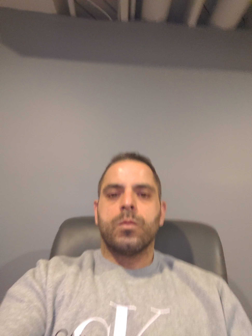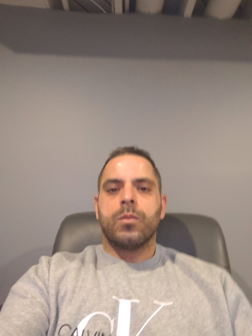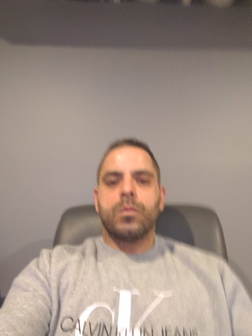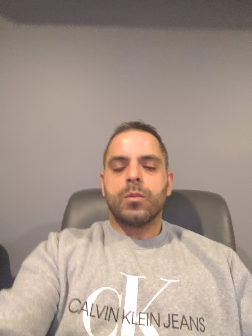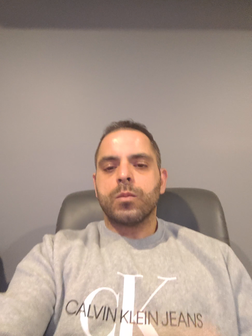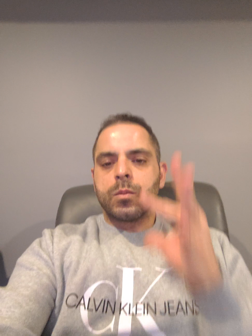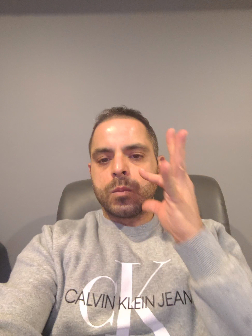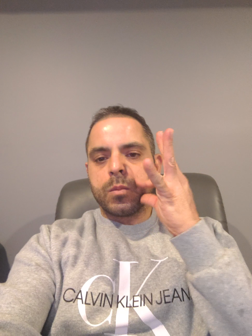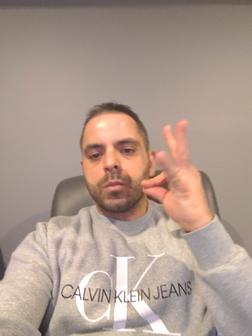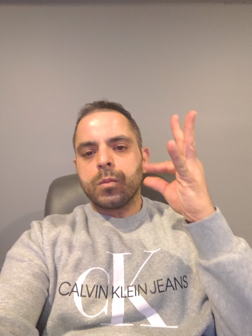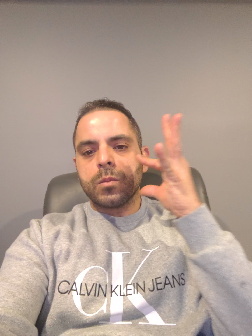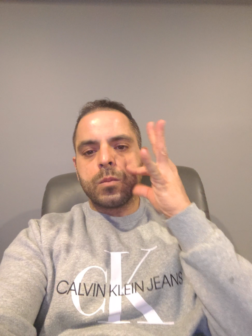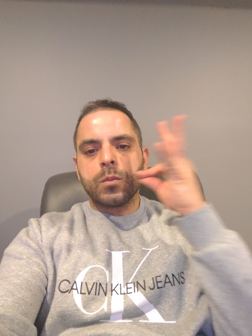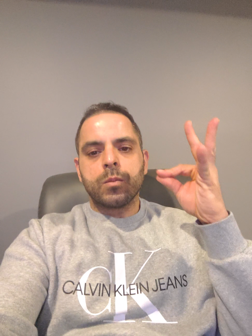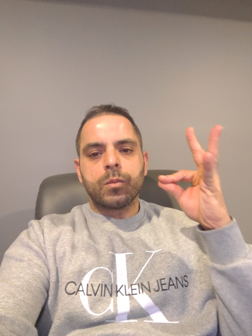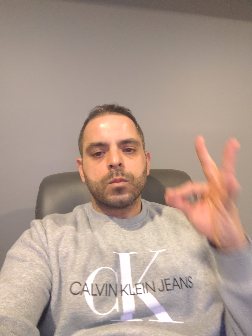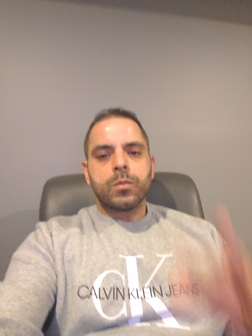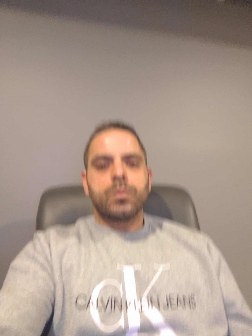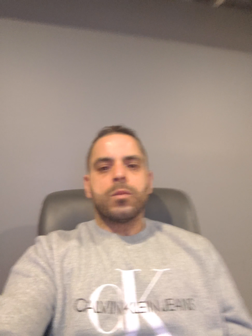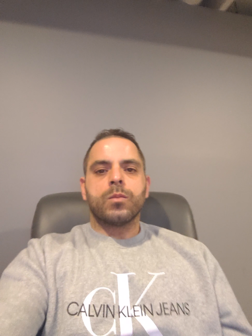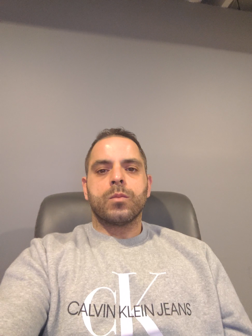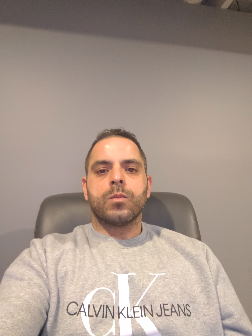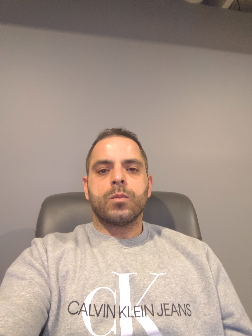cat